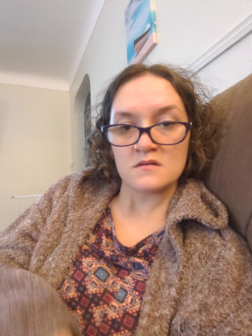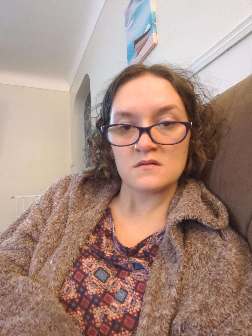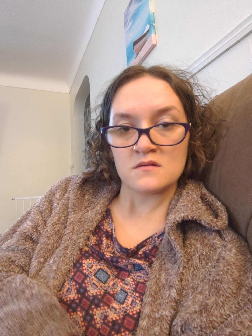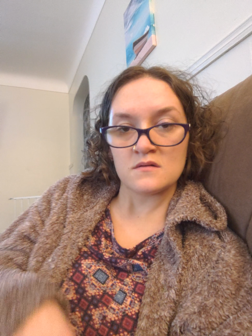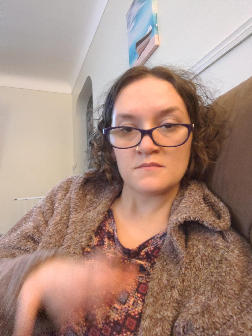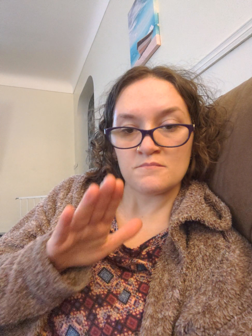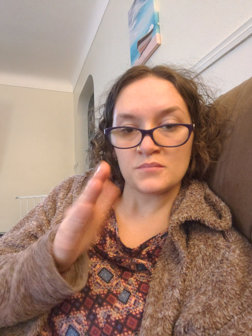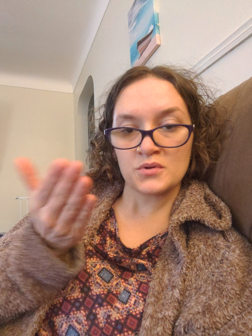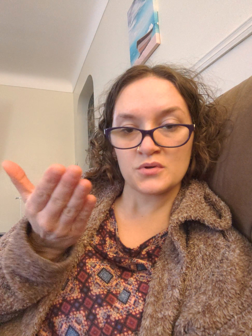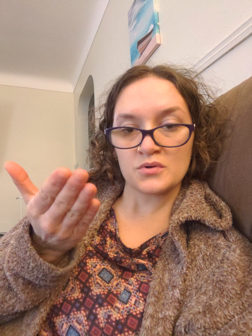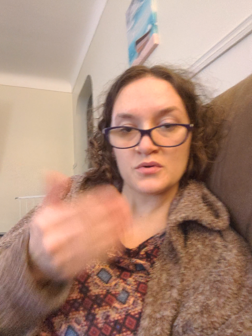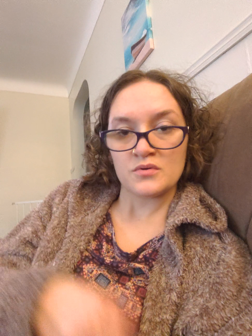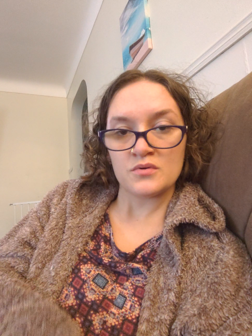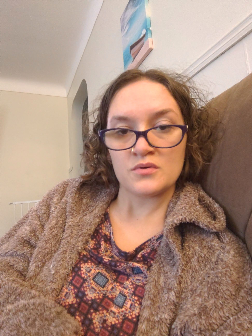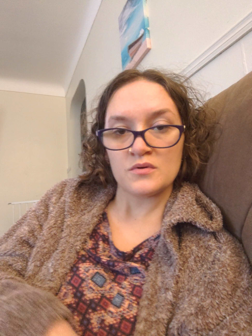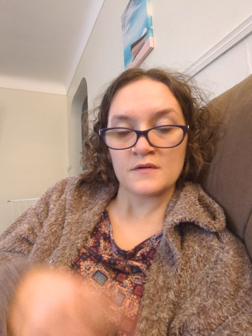book